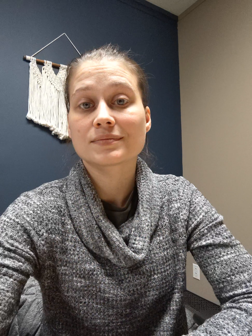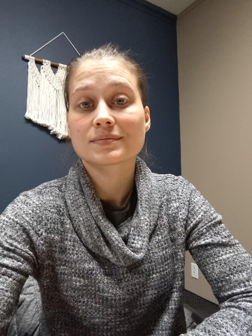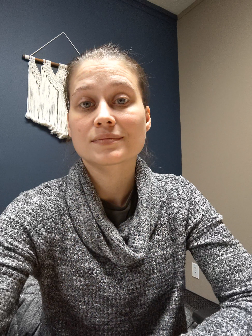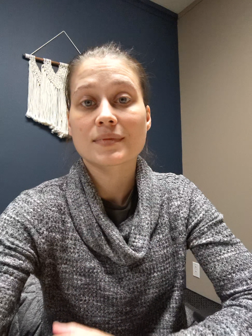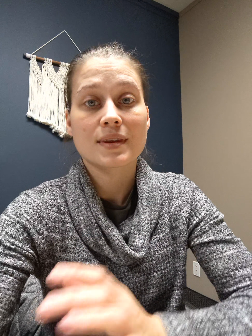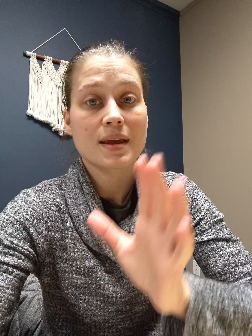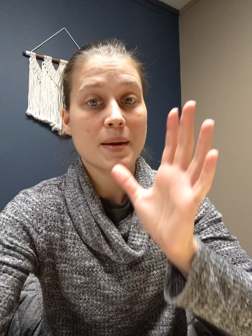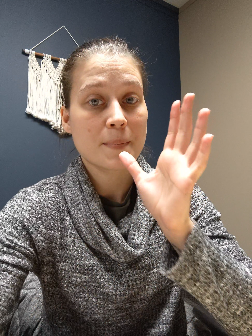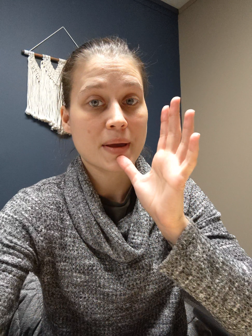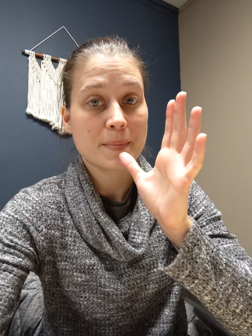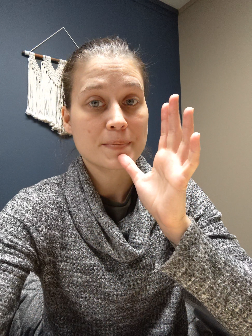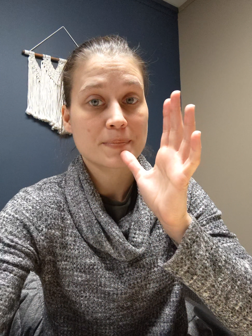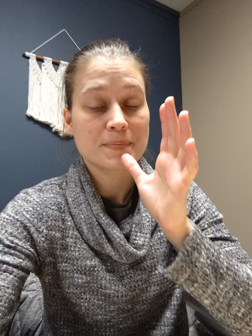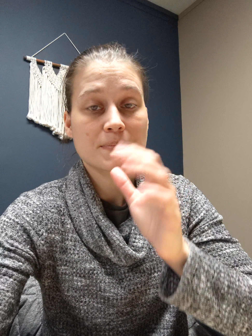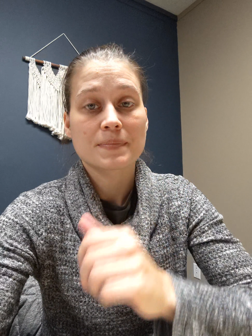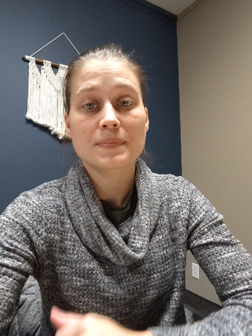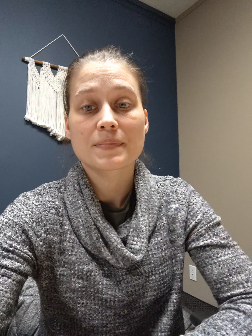mom